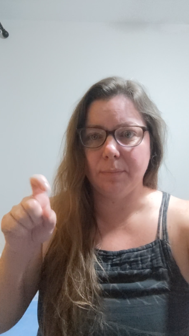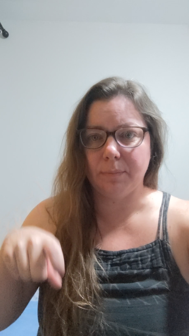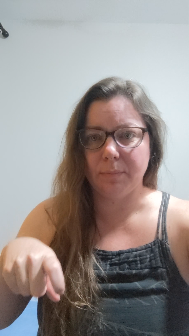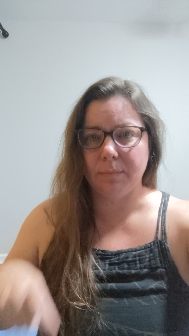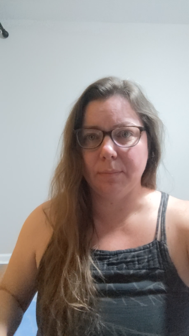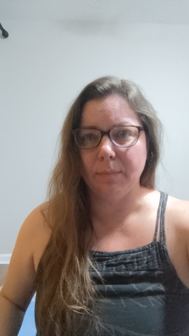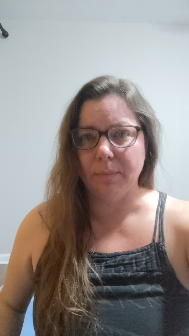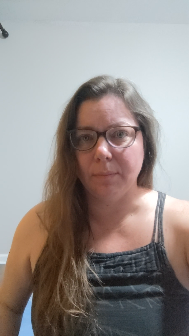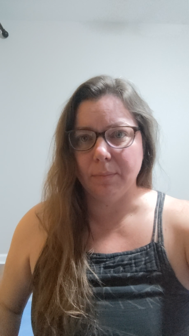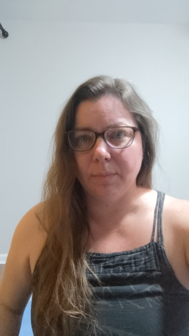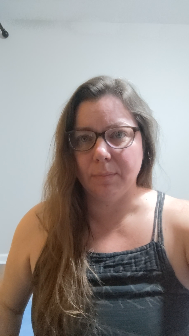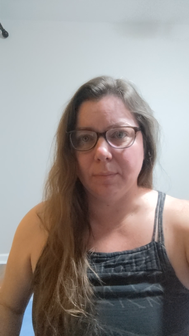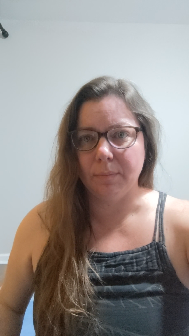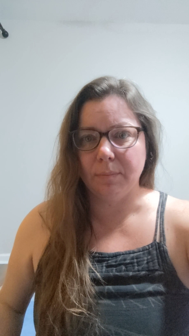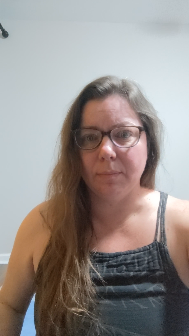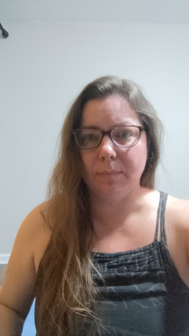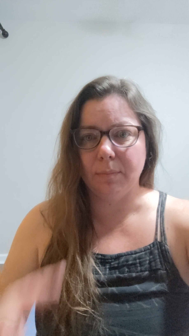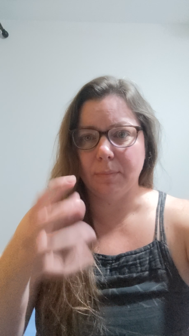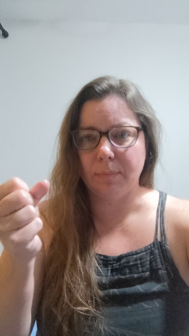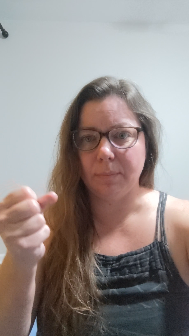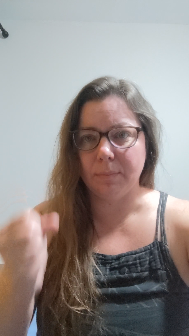get